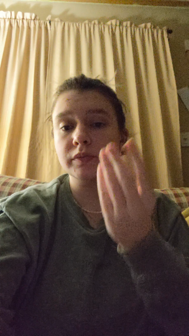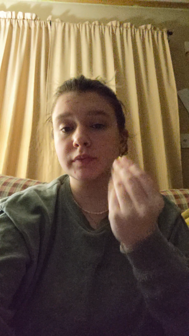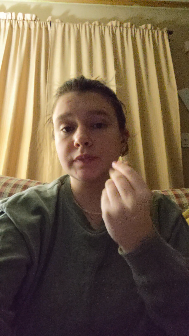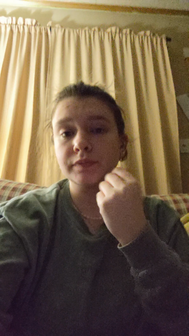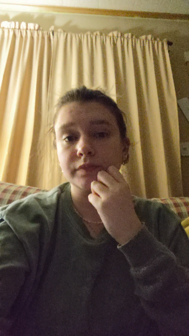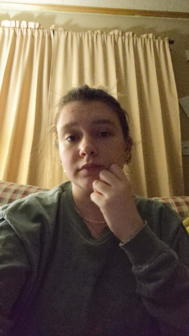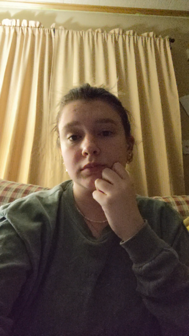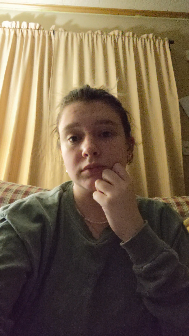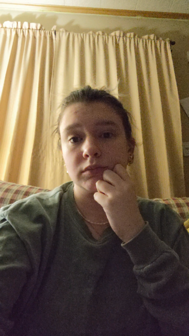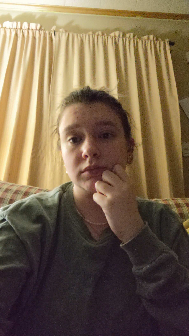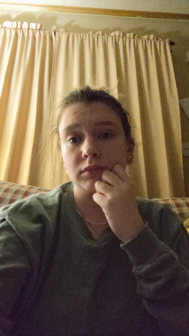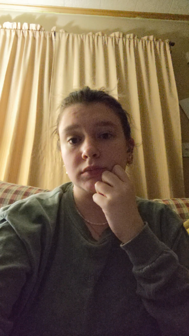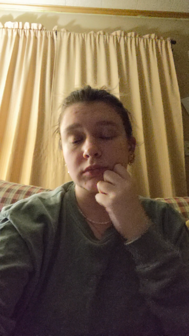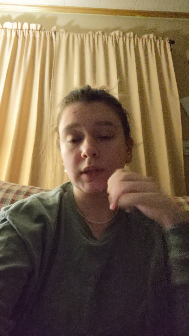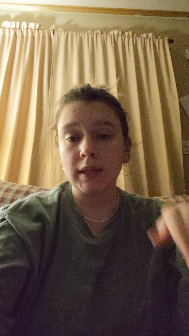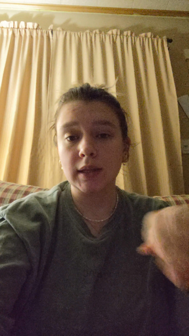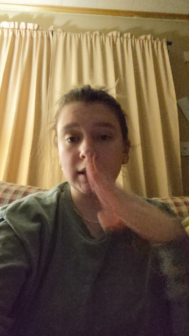kick